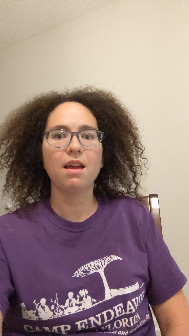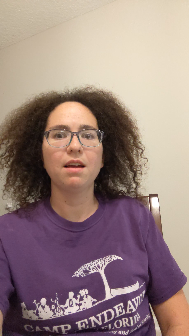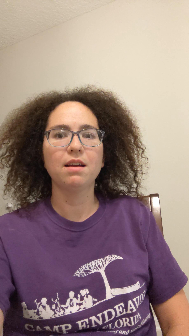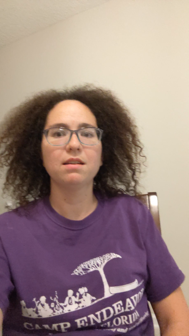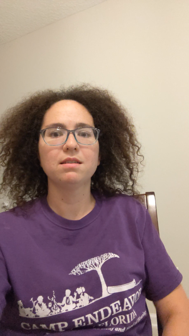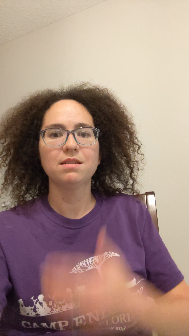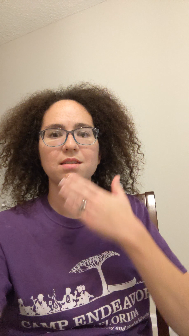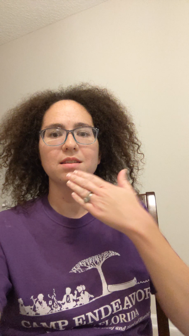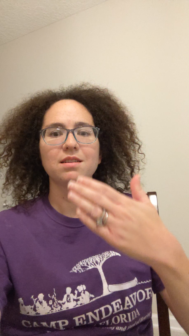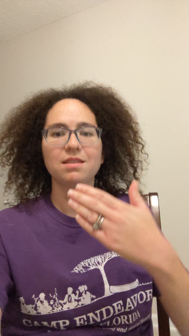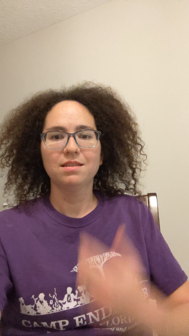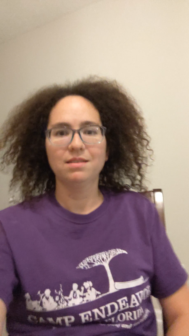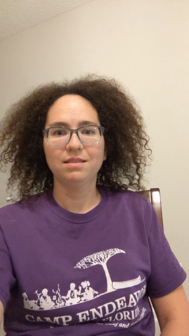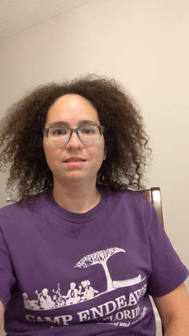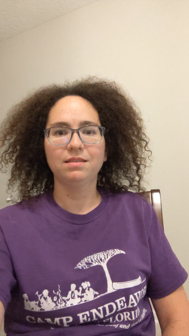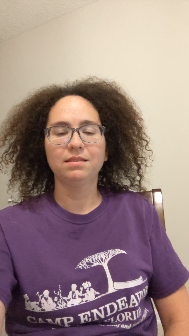good